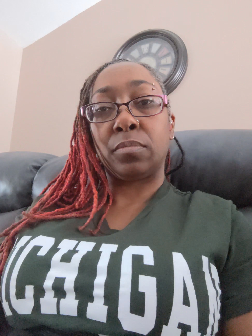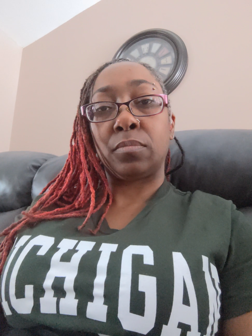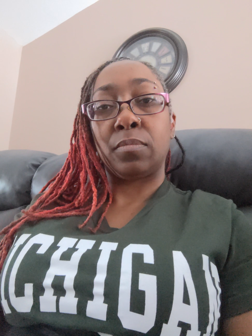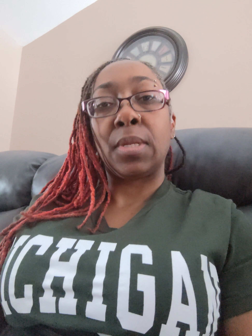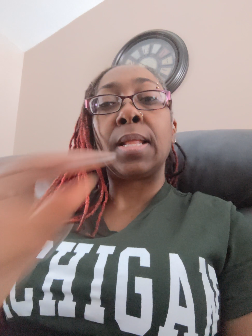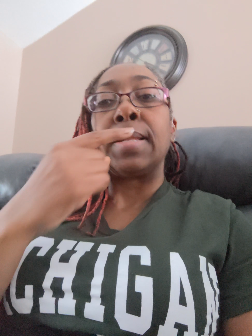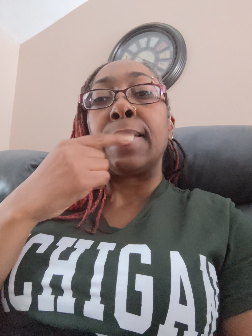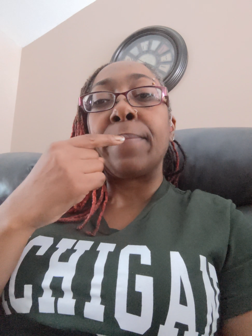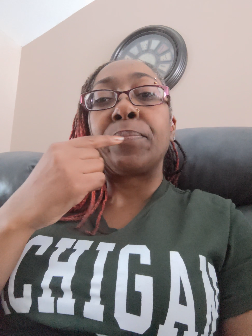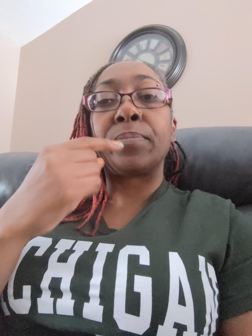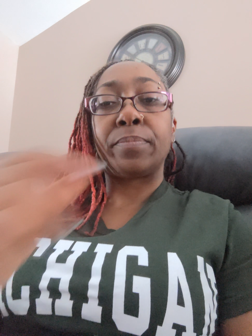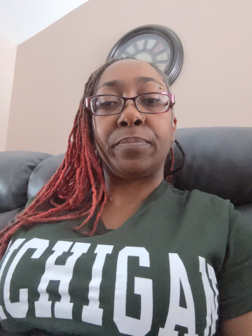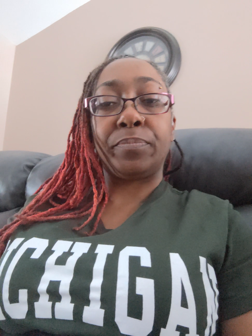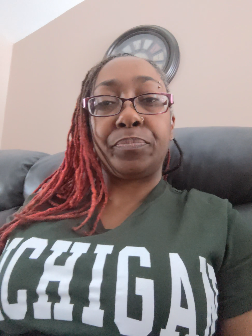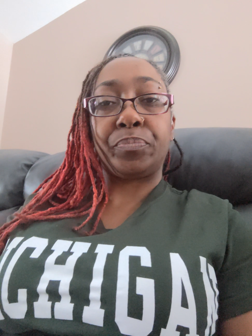lips